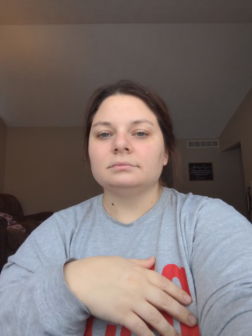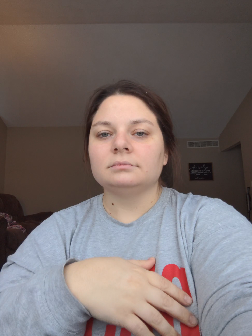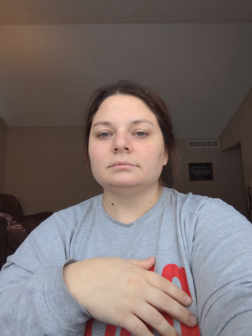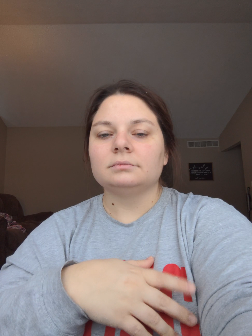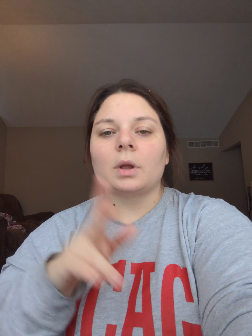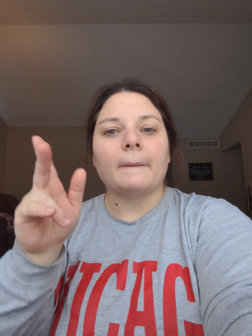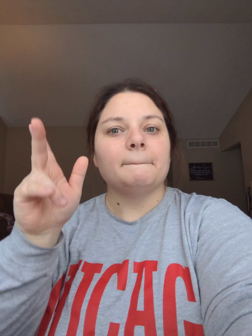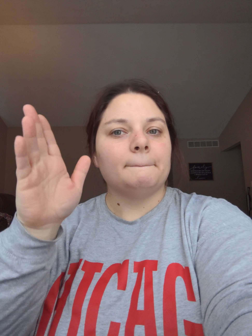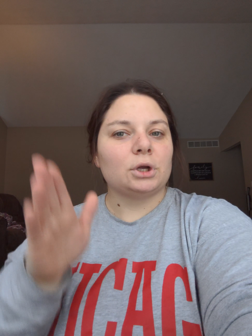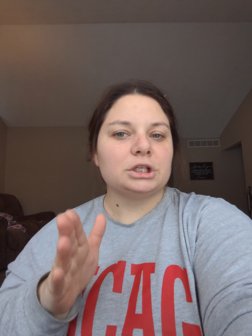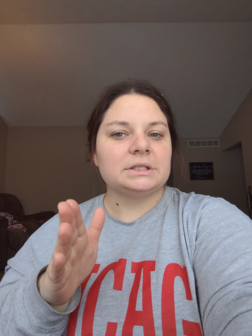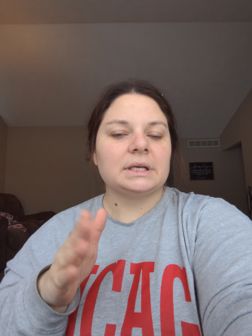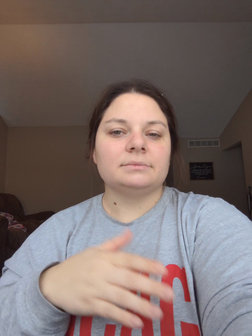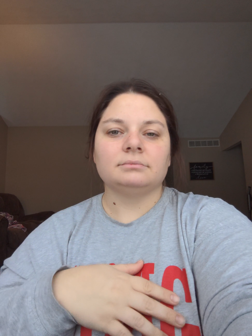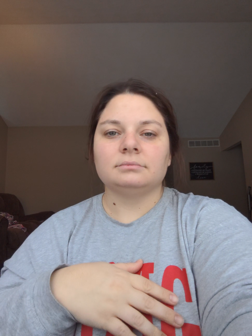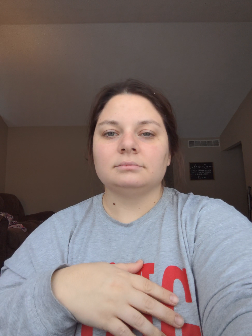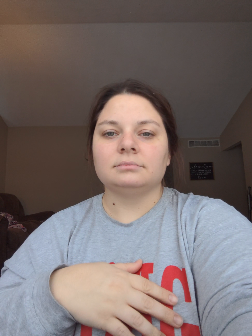person